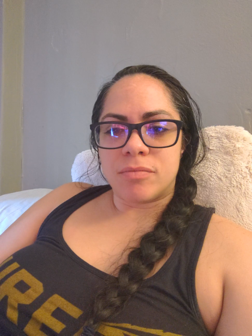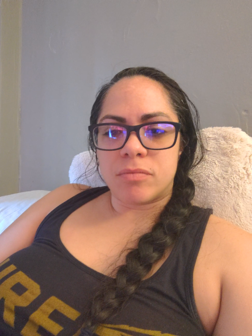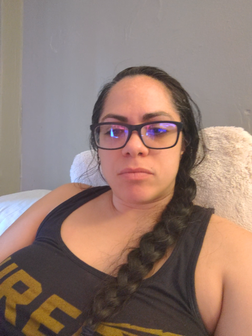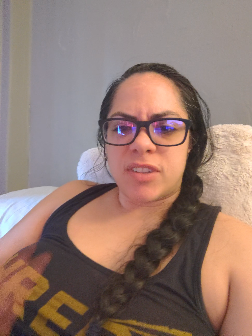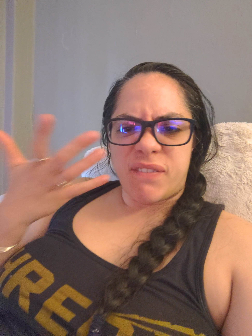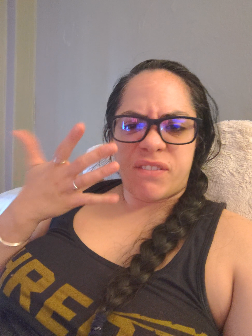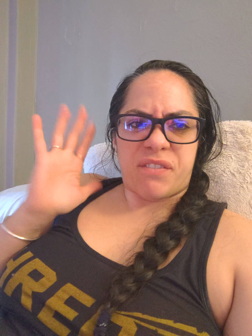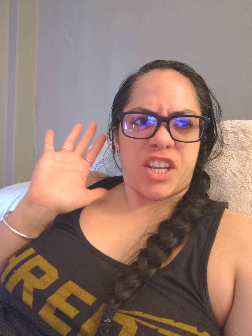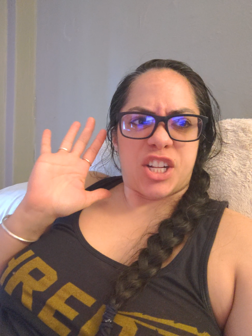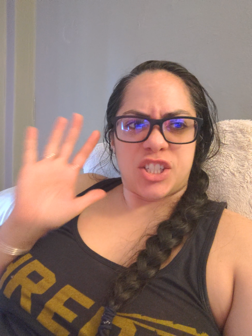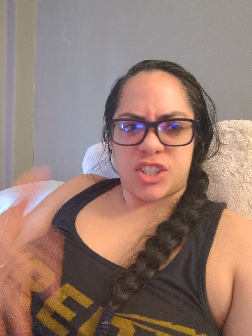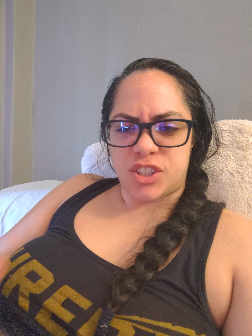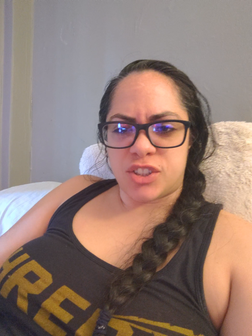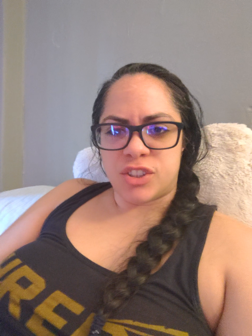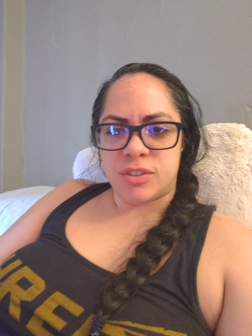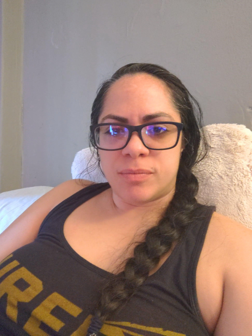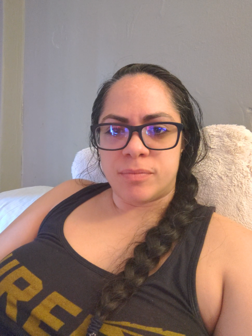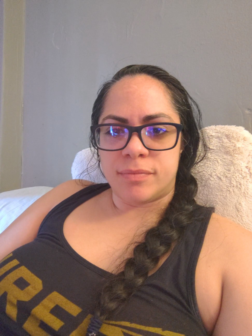finish